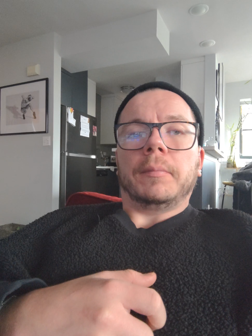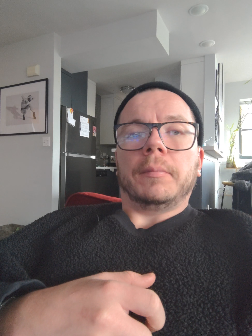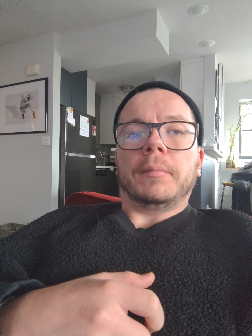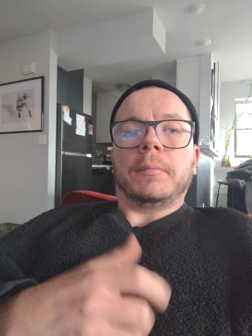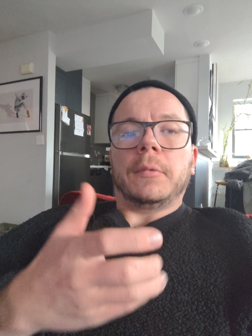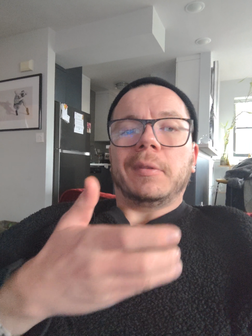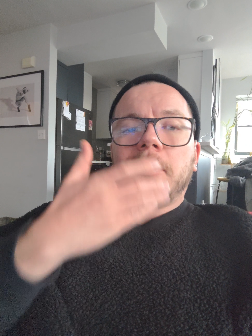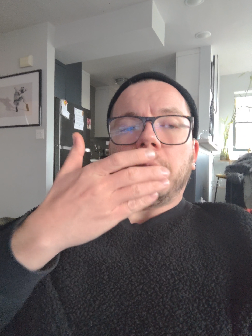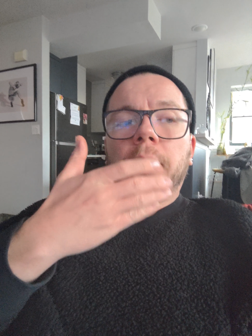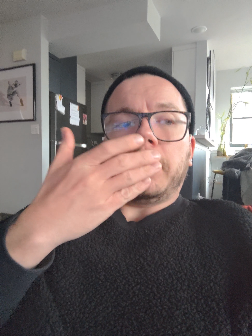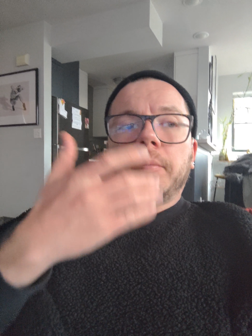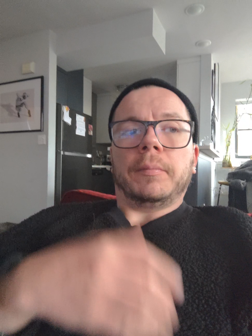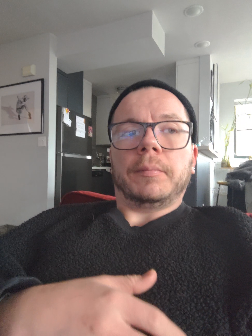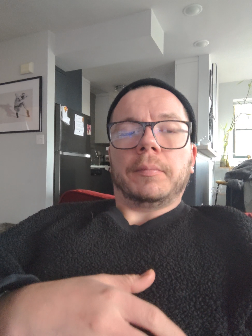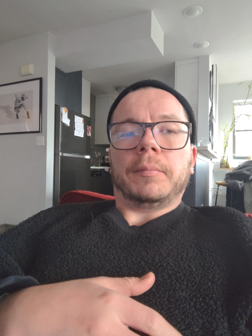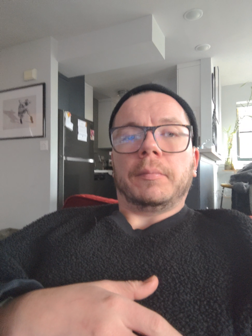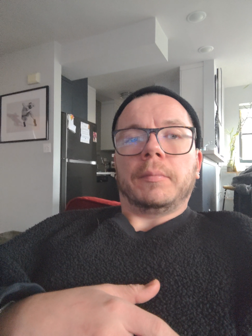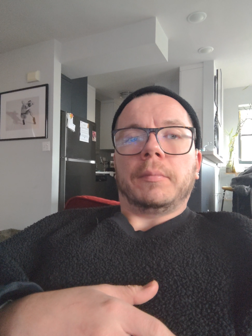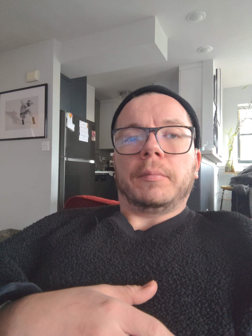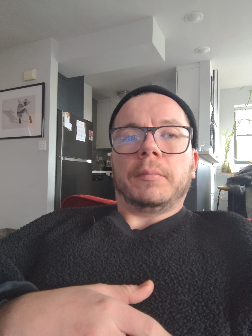cereal